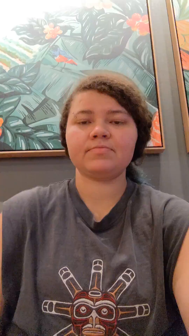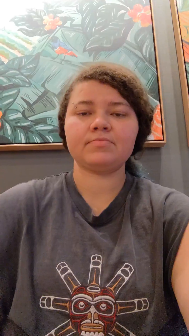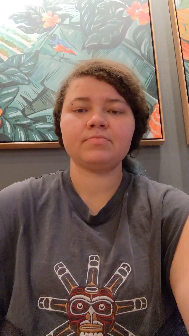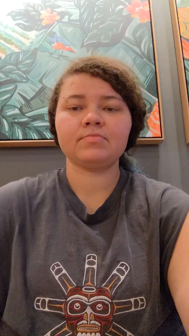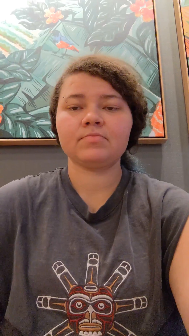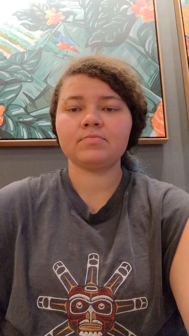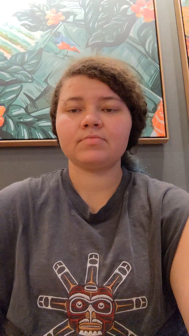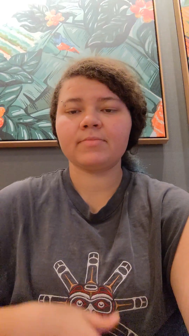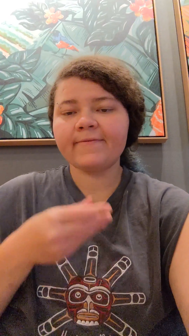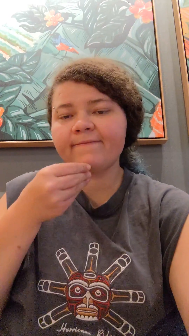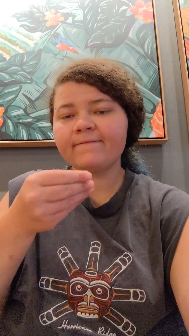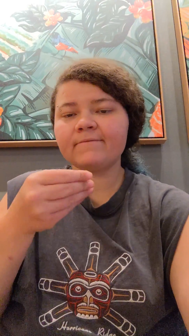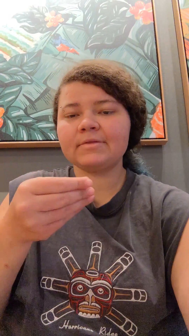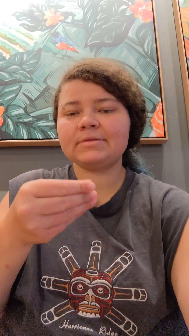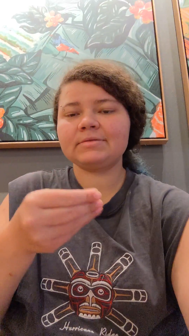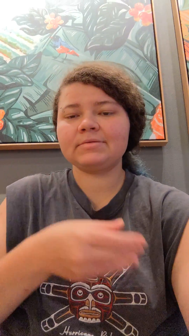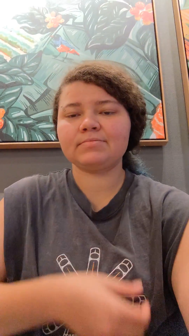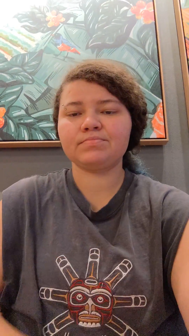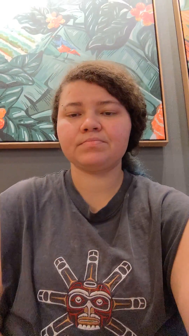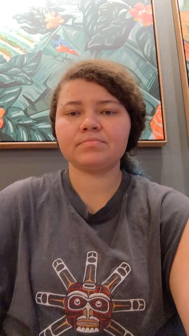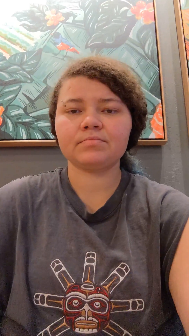feed